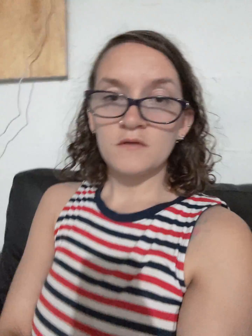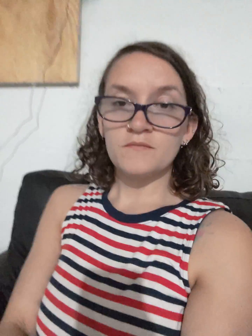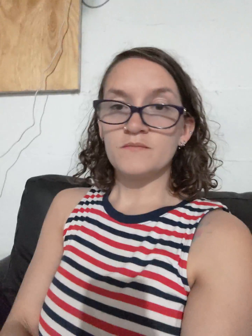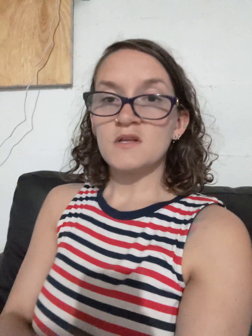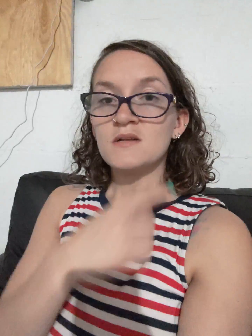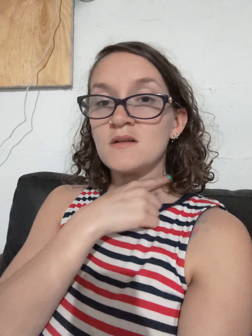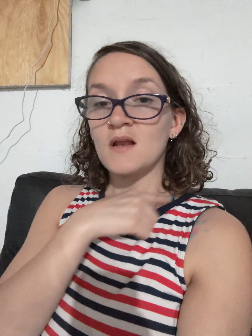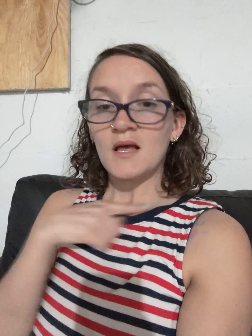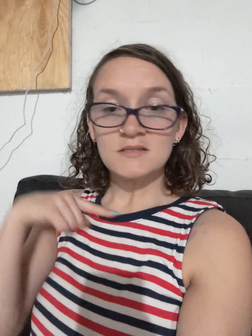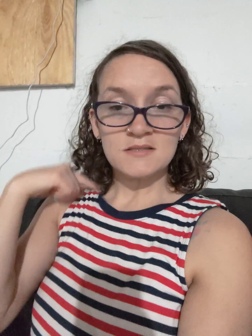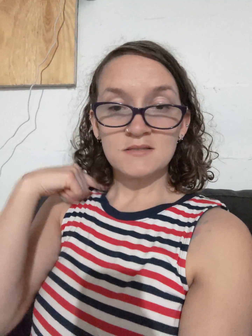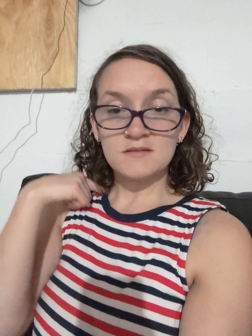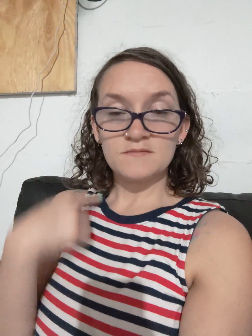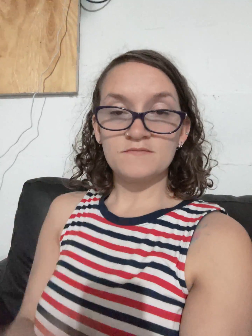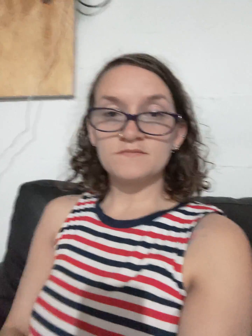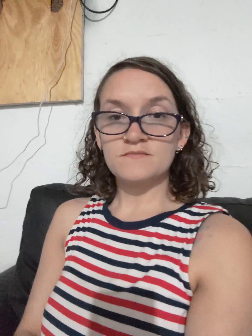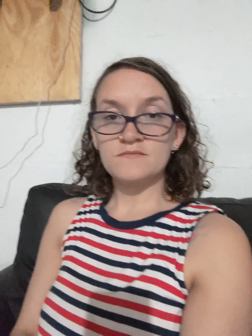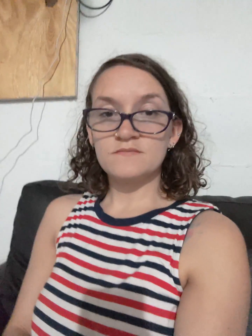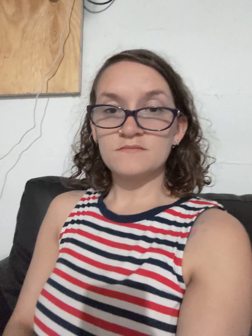necklace